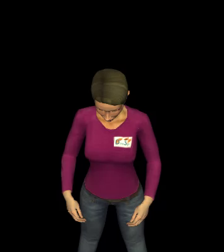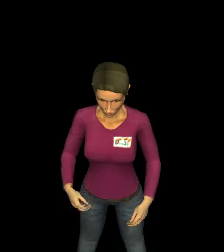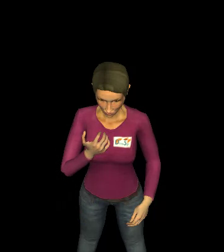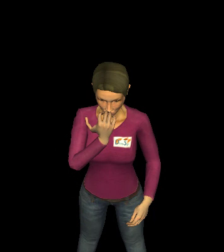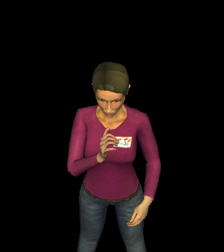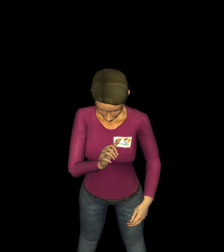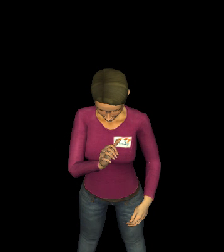حرارة